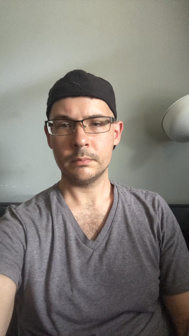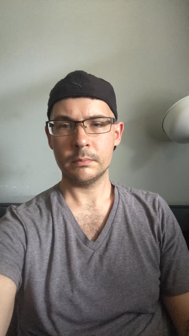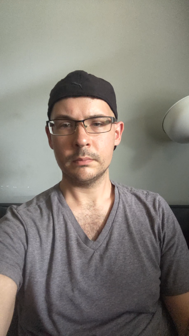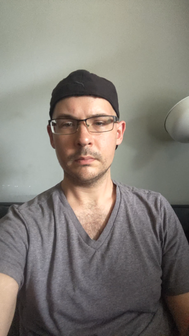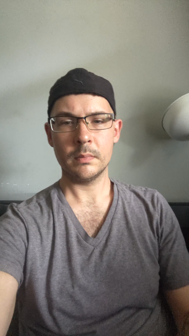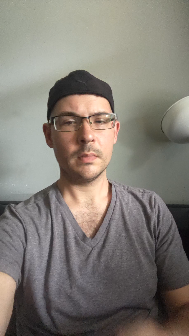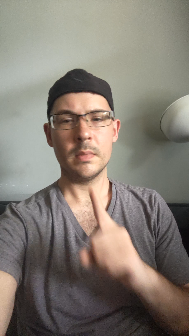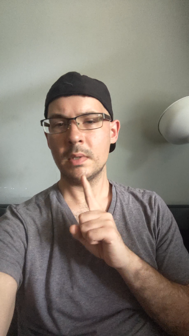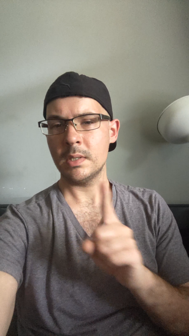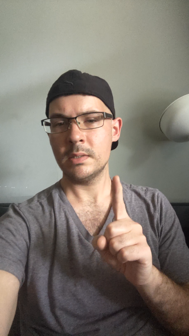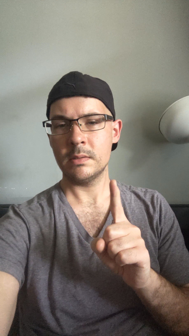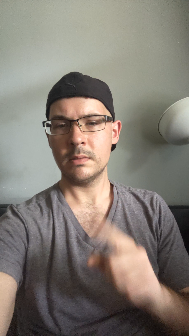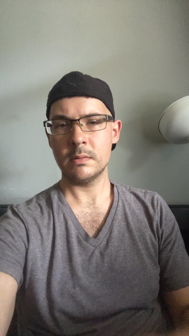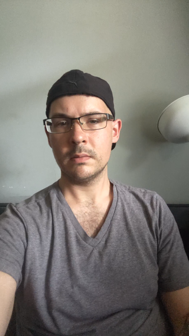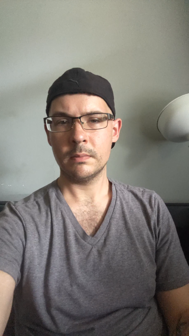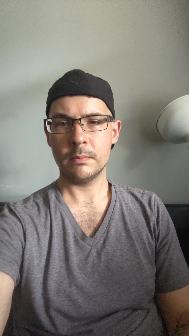is